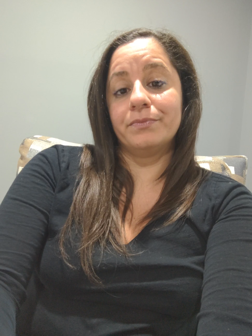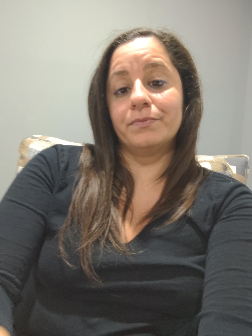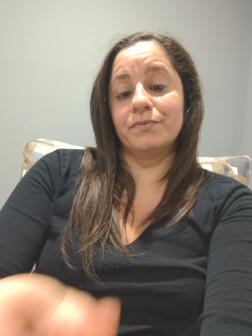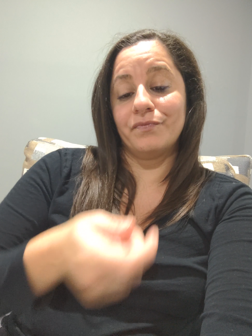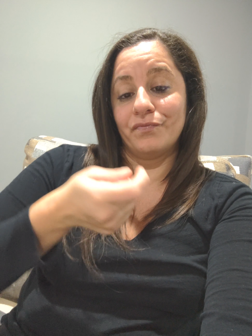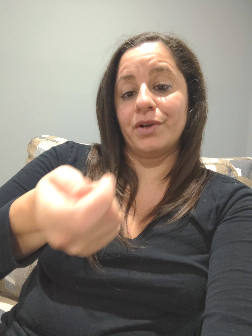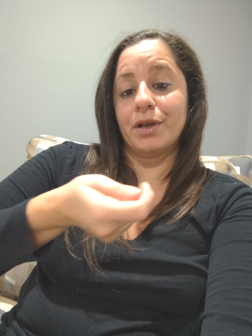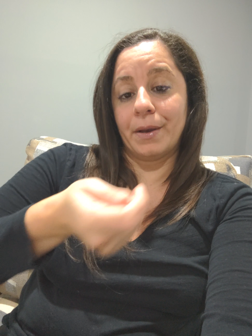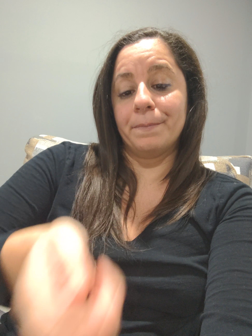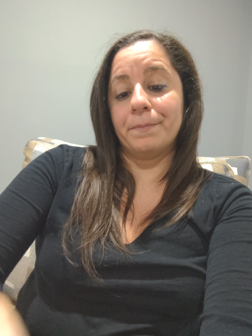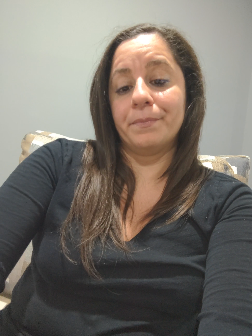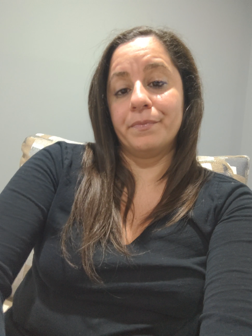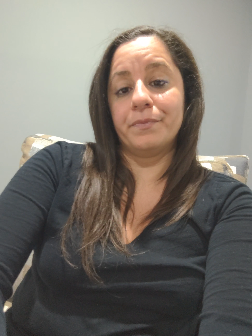vacuum